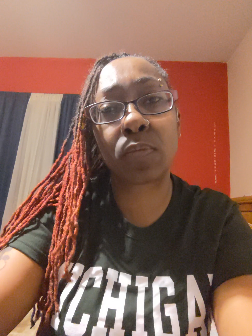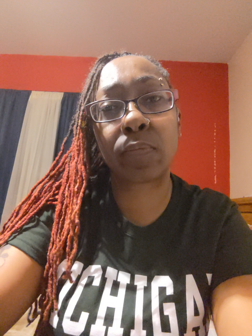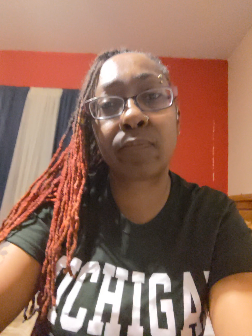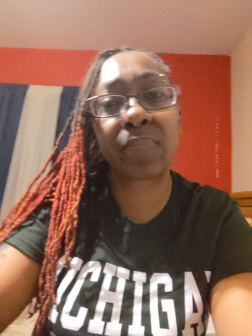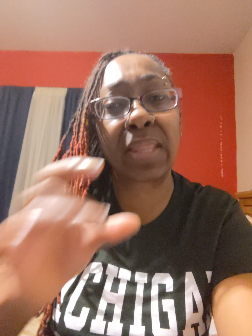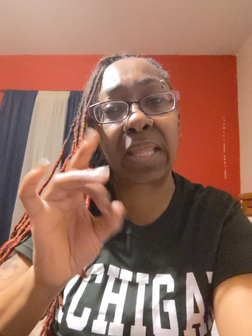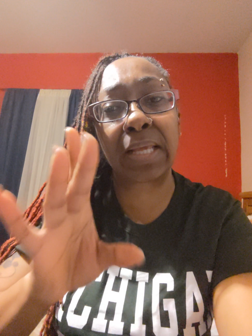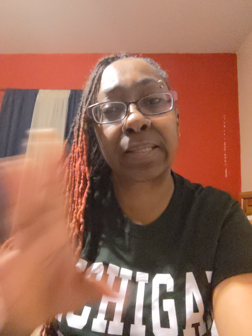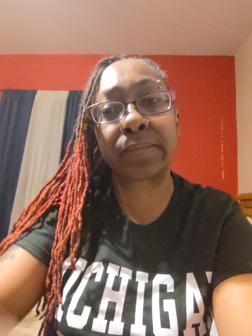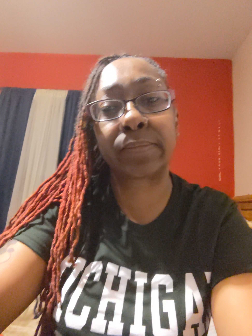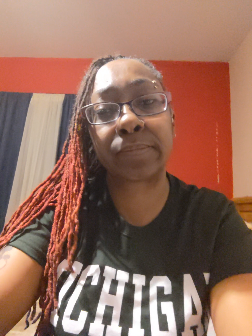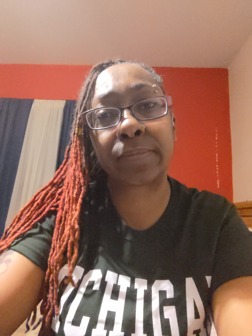hate